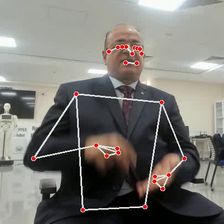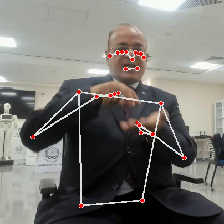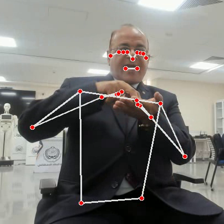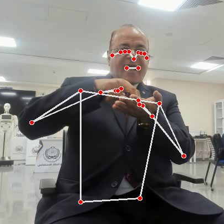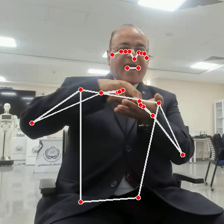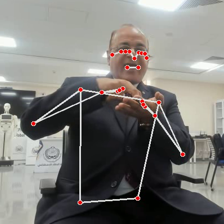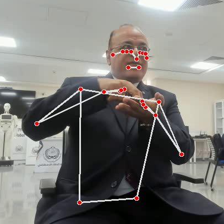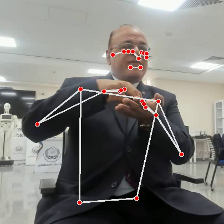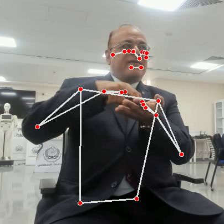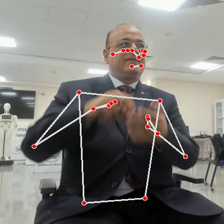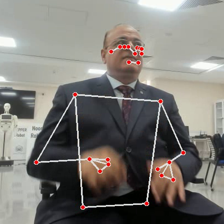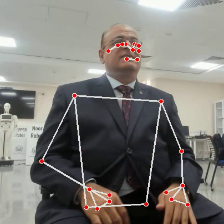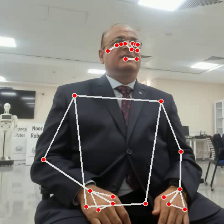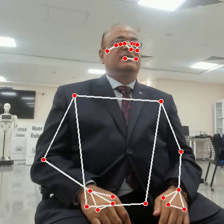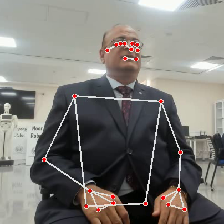khaif